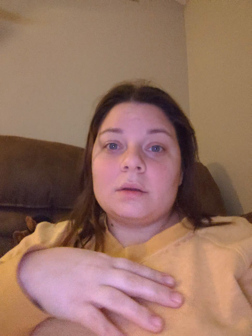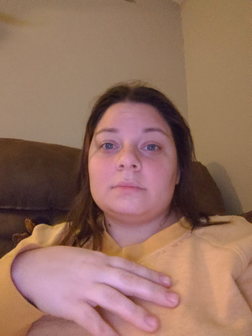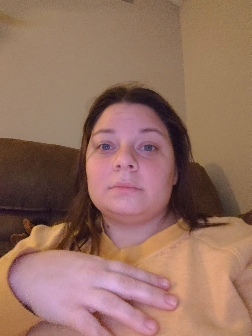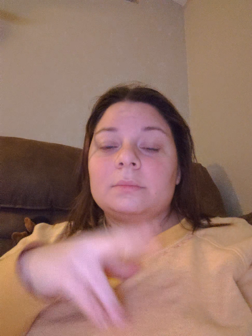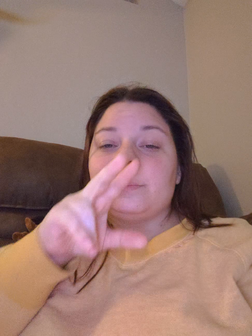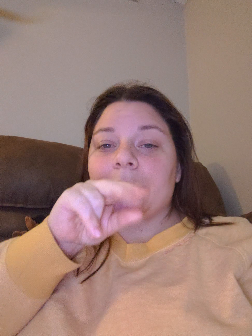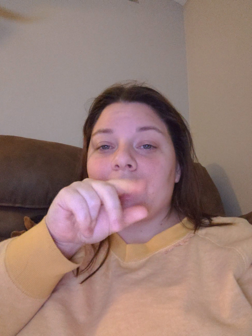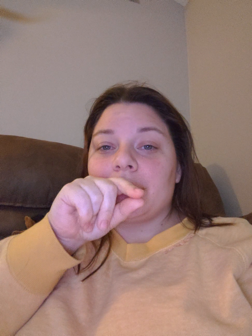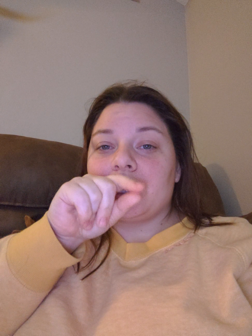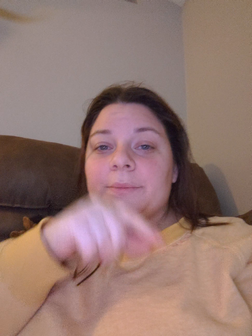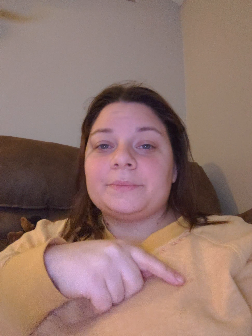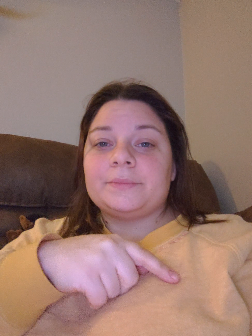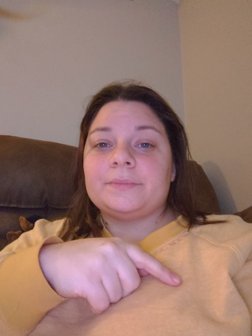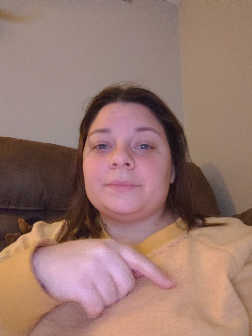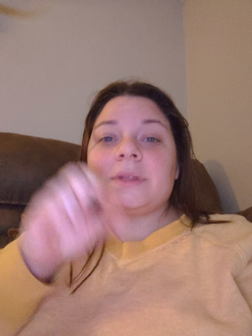bird